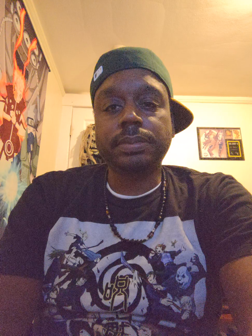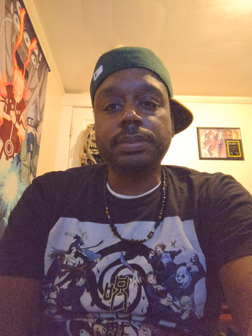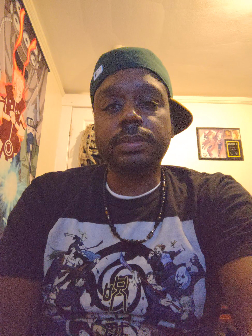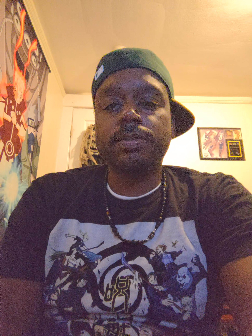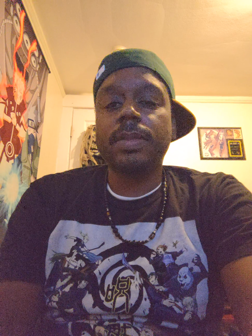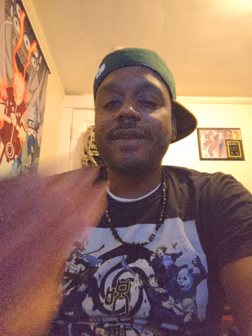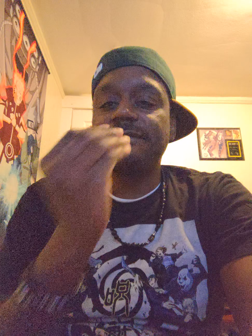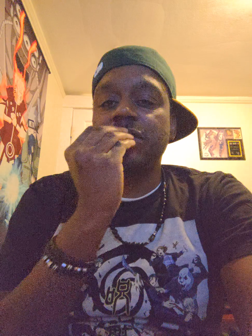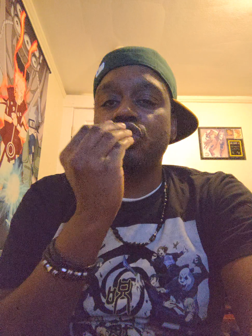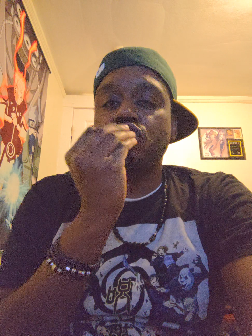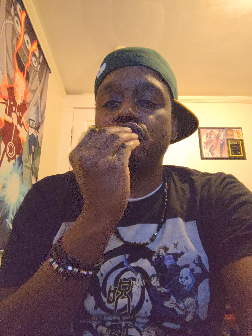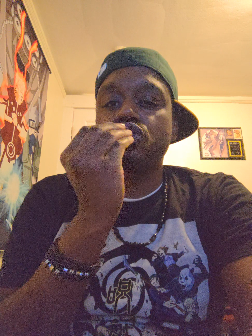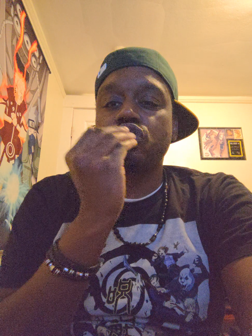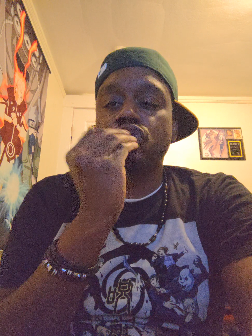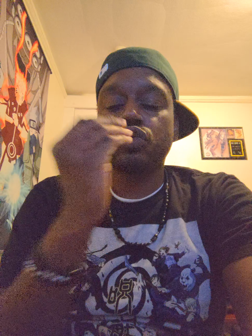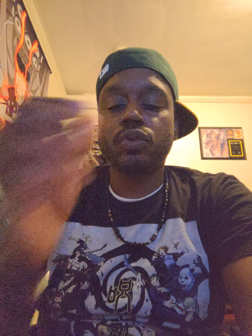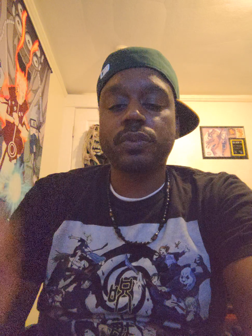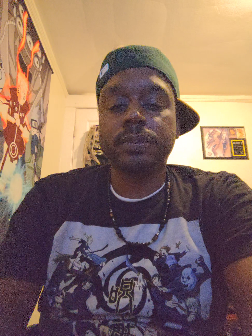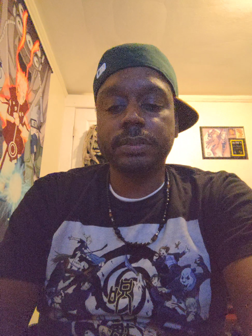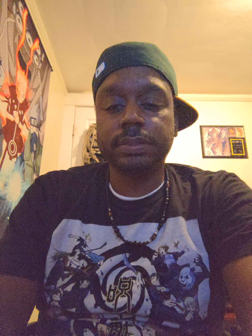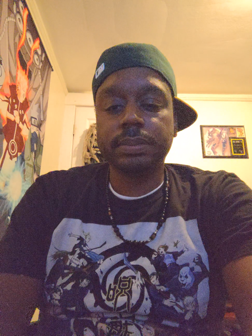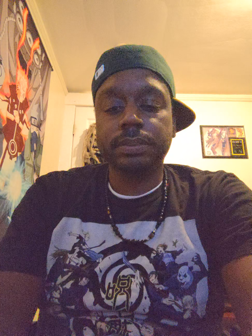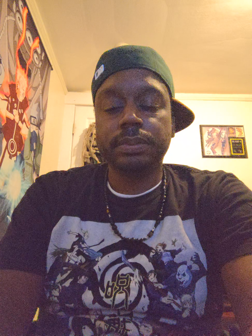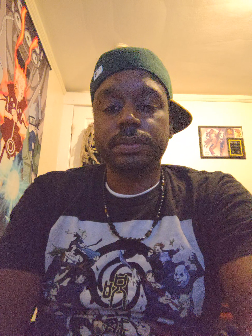food